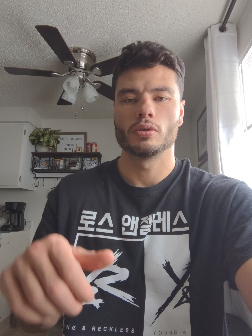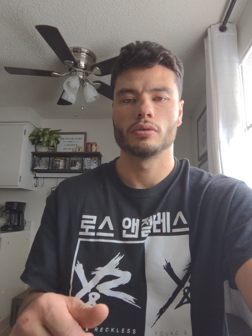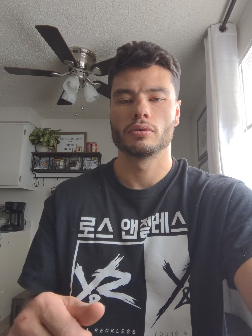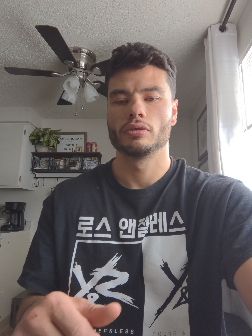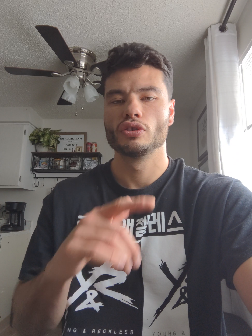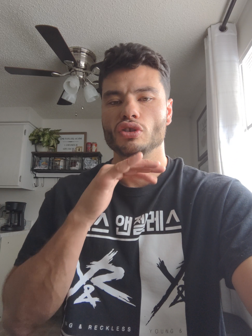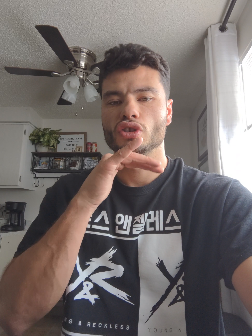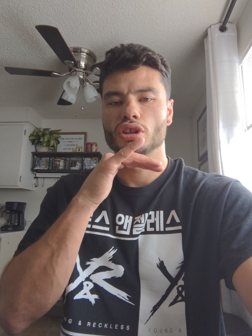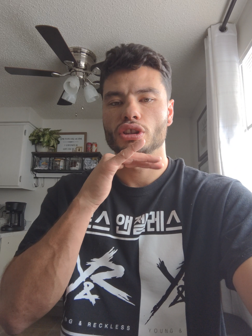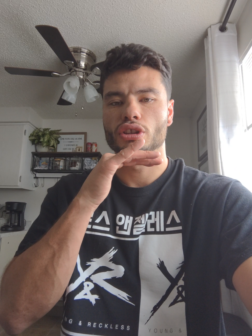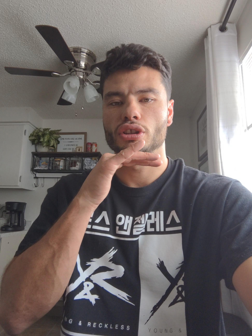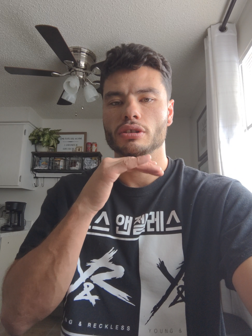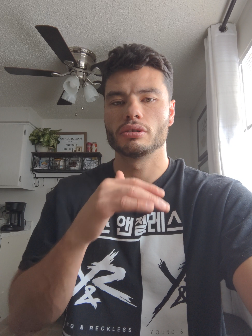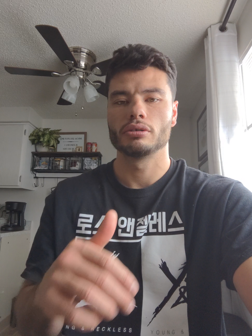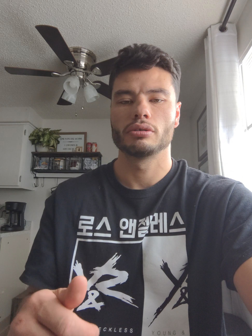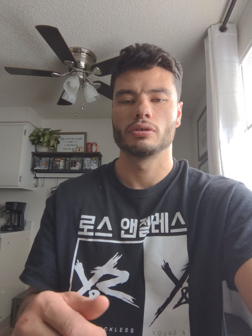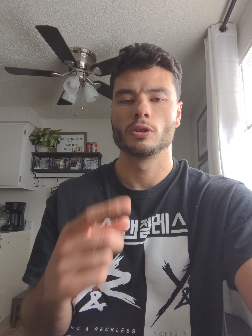dirty